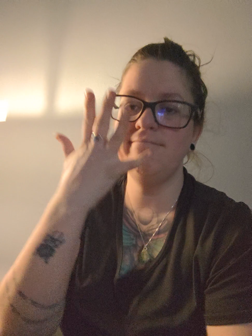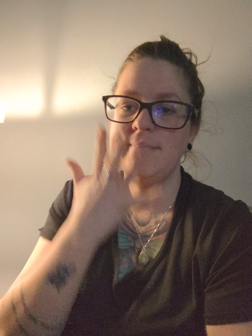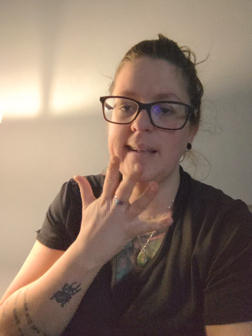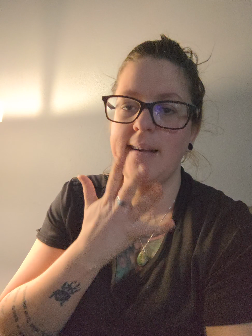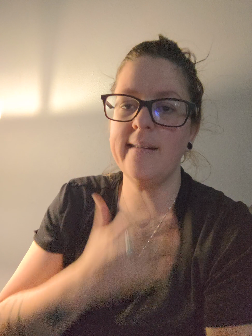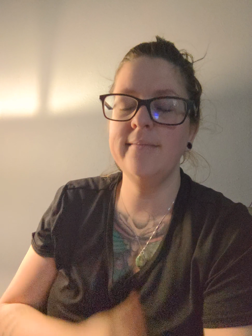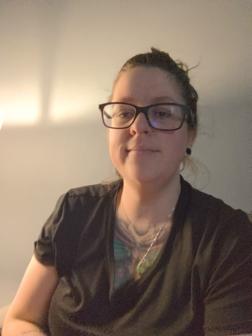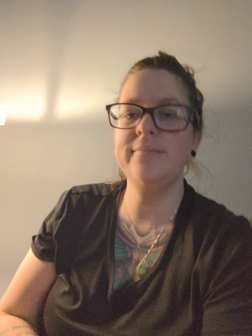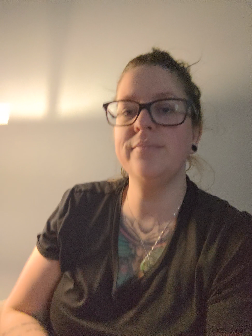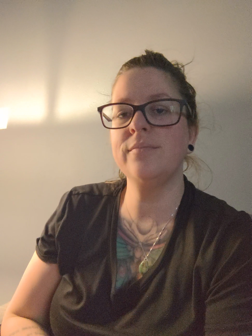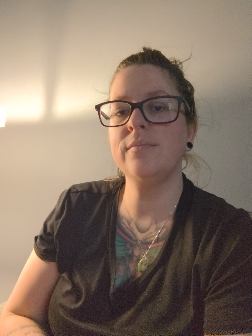sad